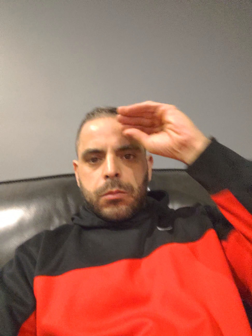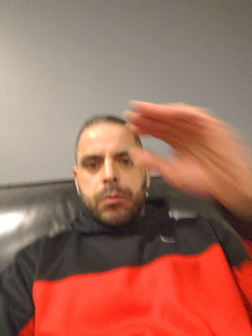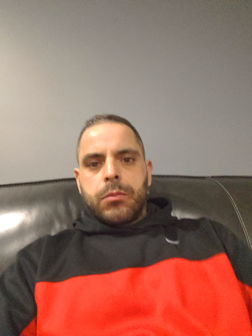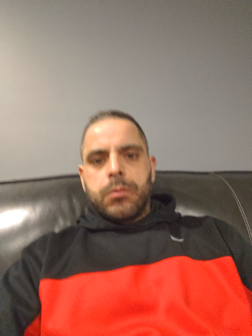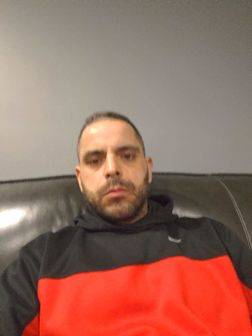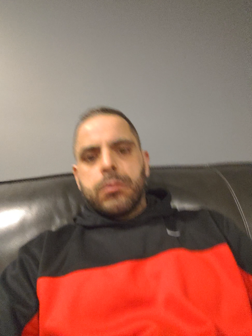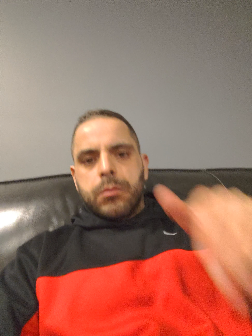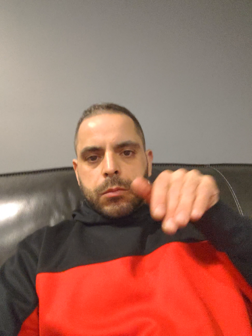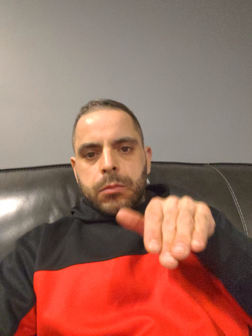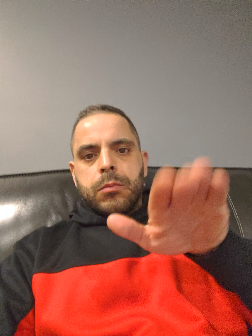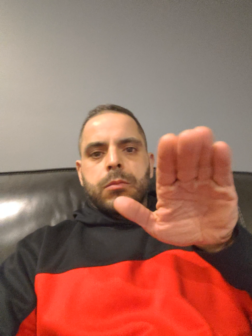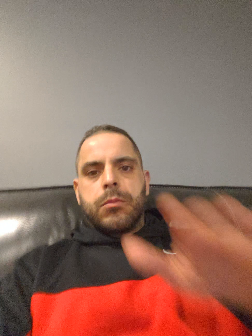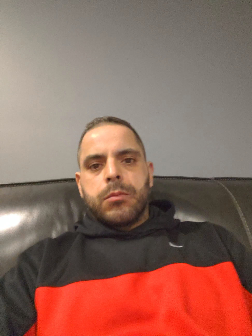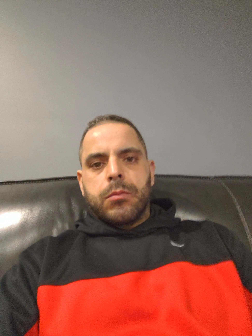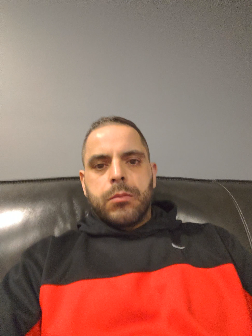into